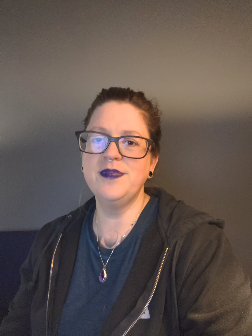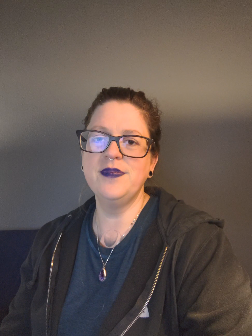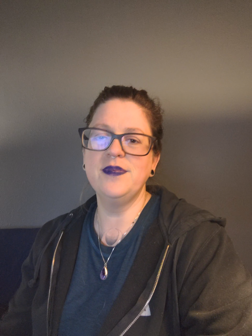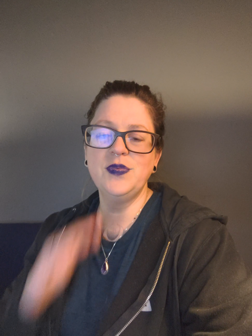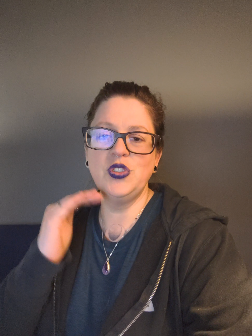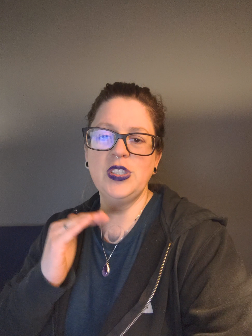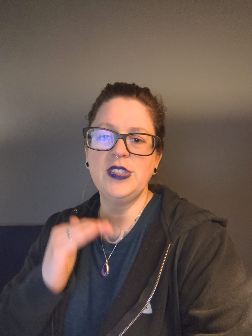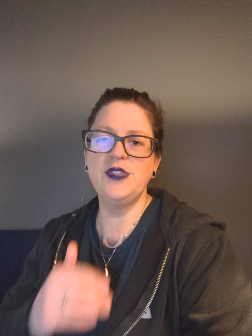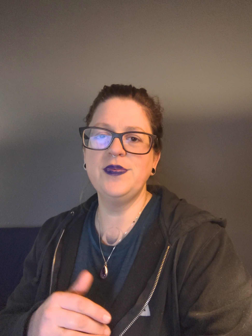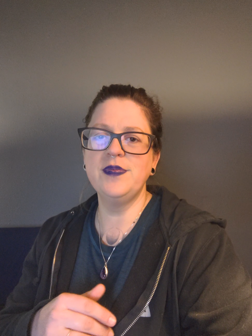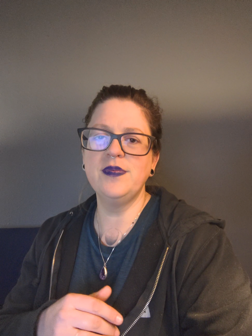child